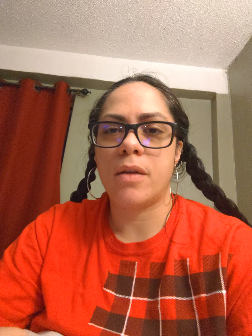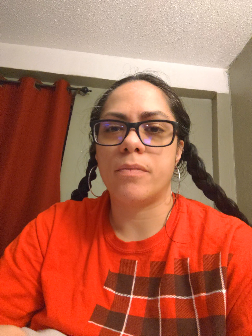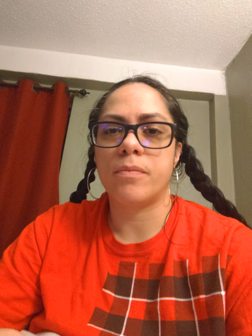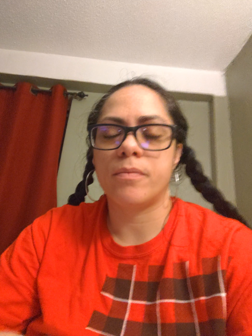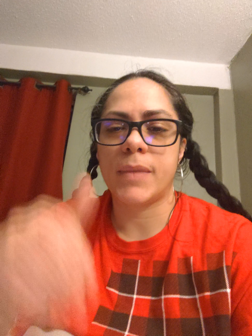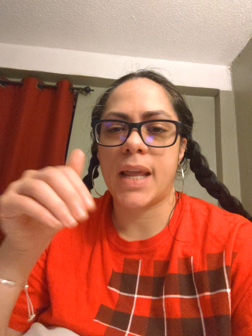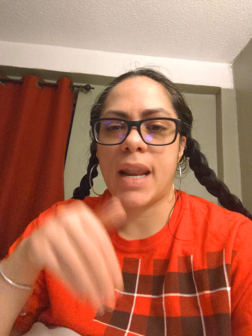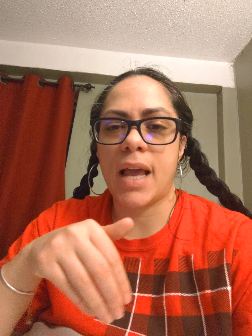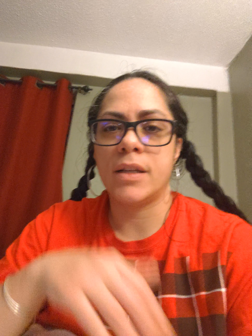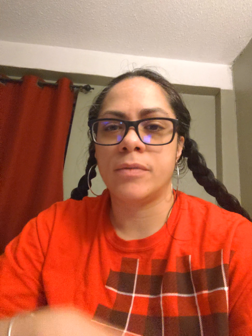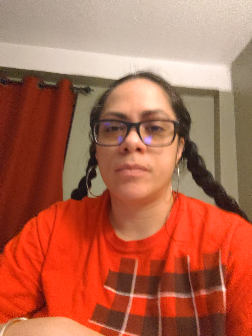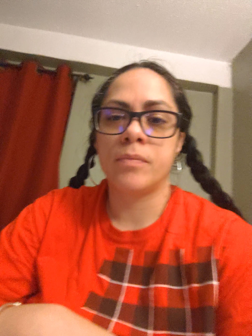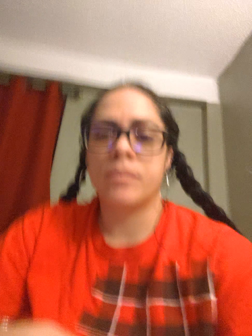night